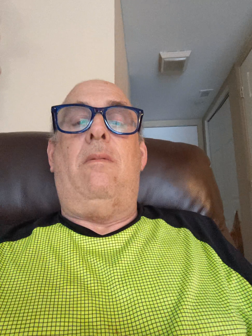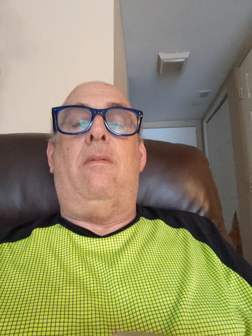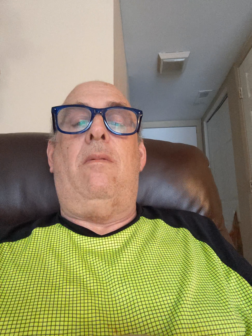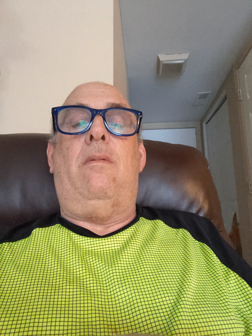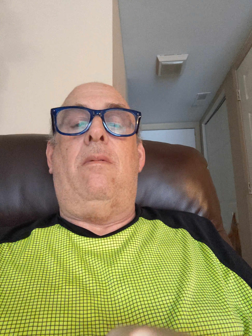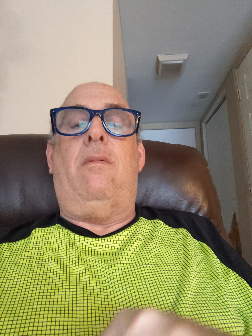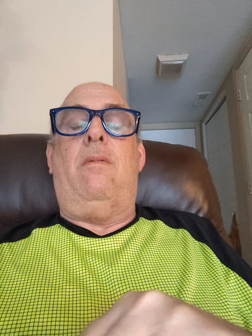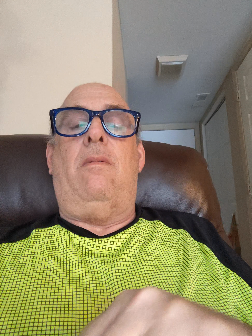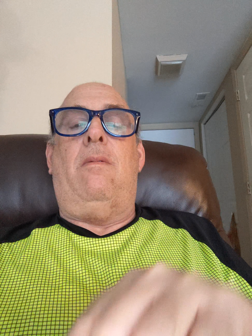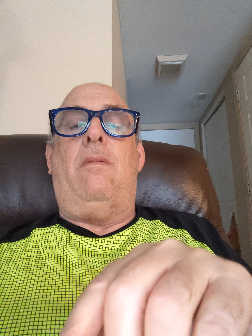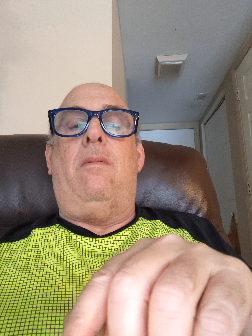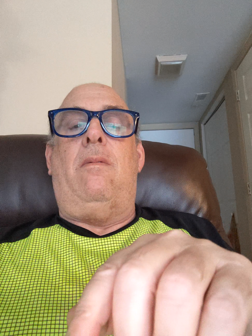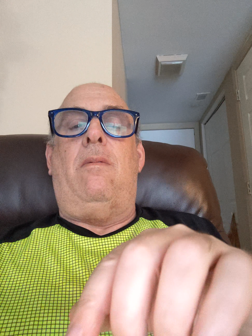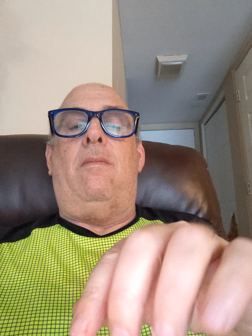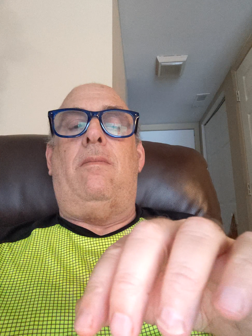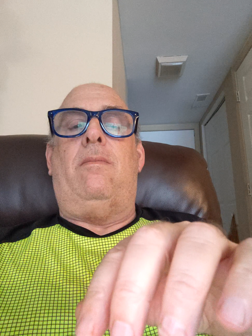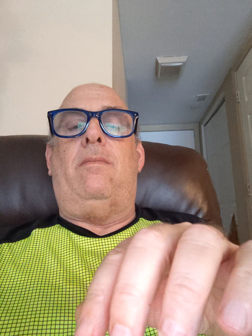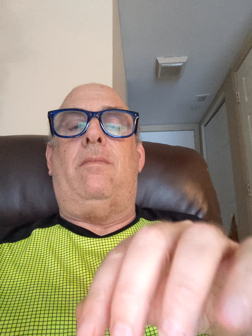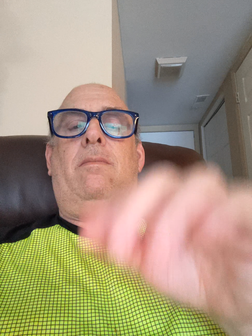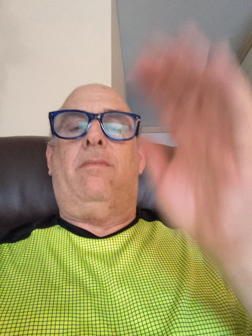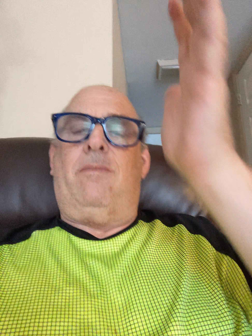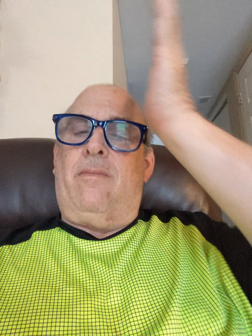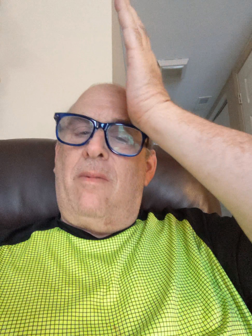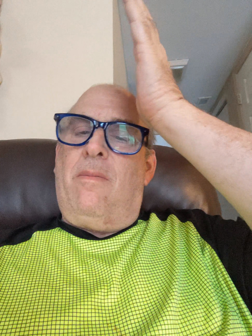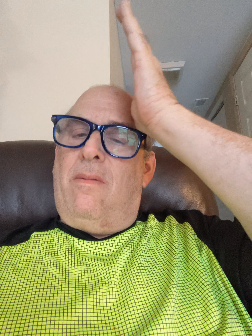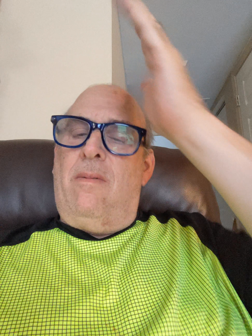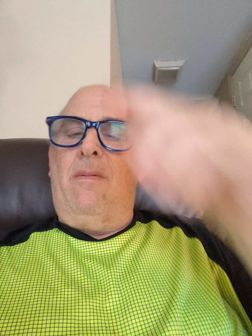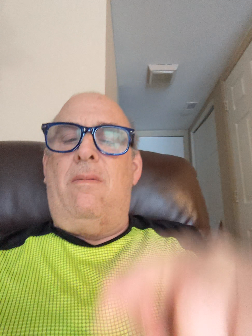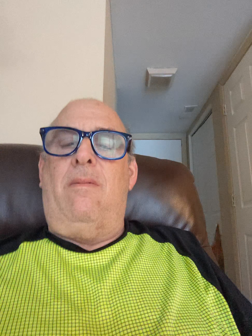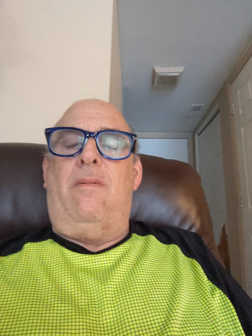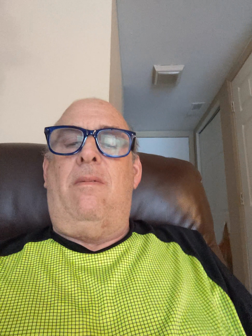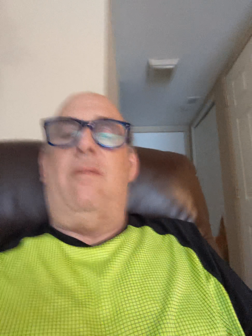garbage